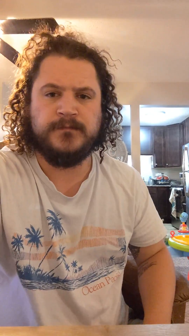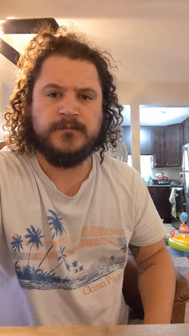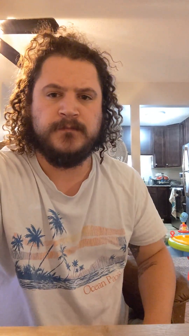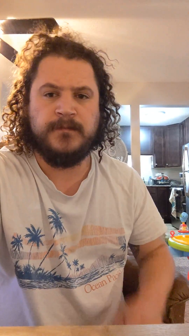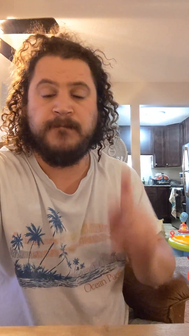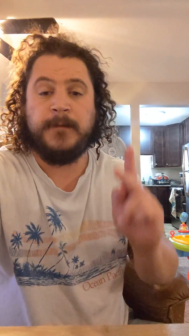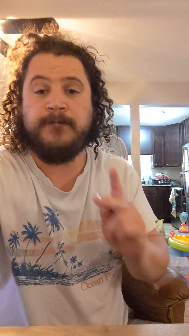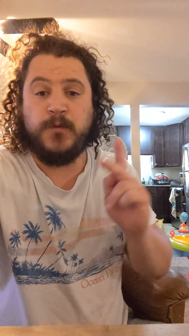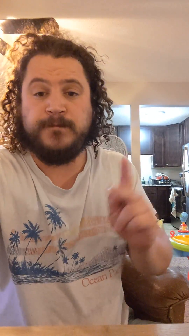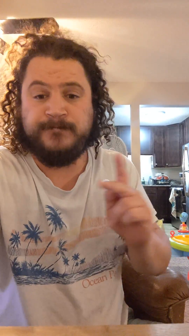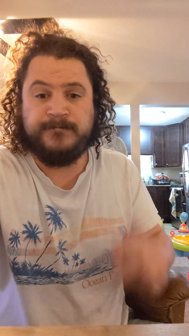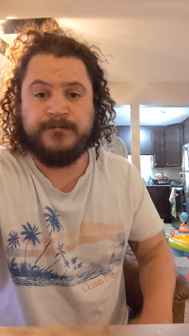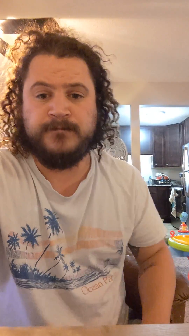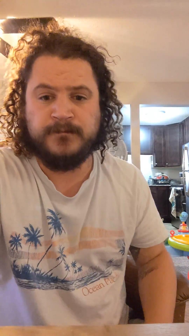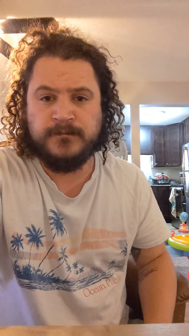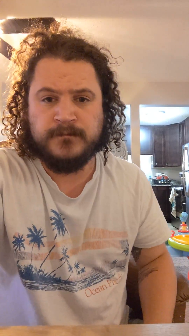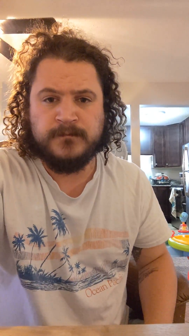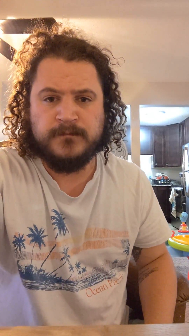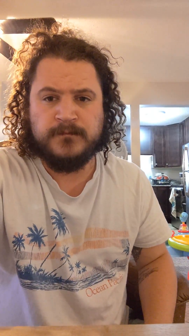people